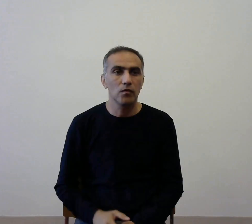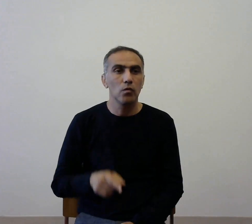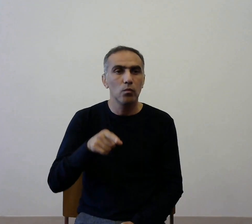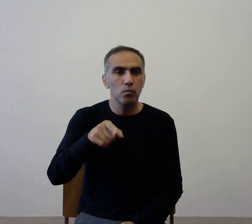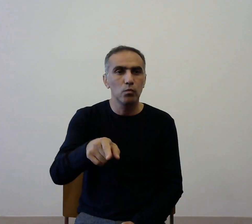bu